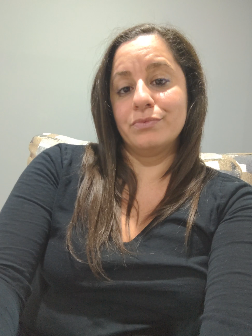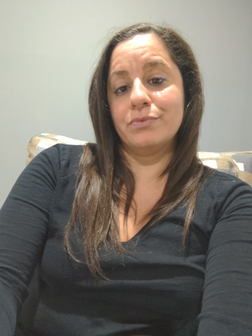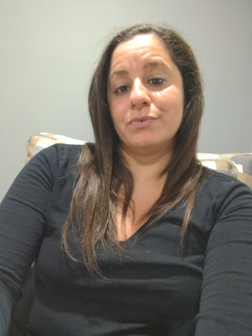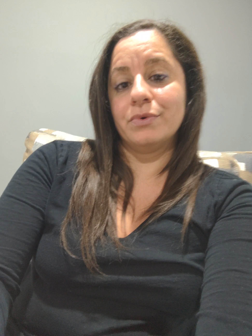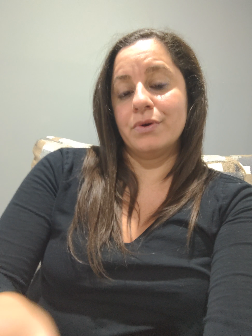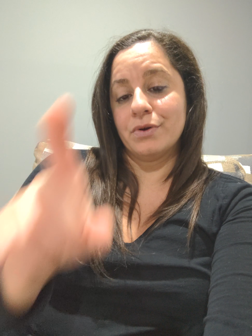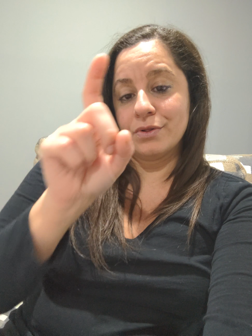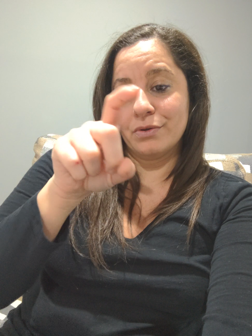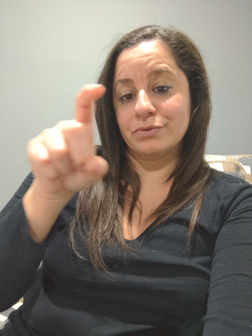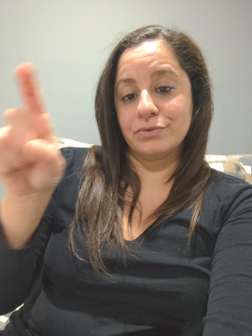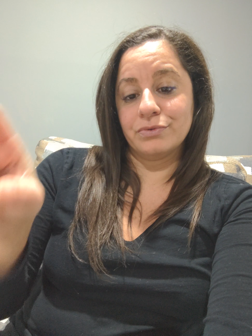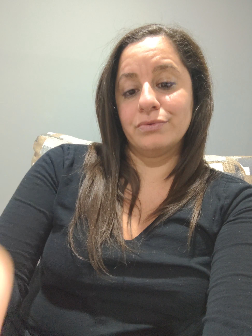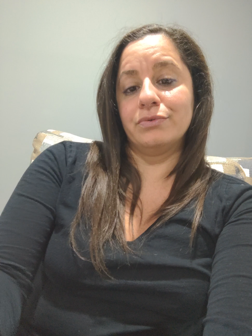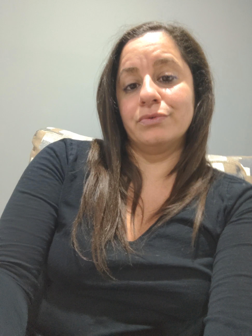closet